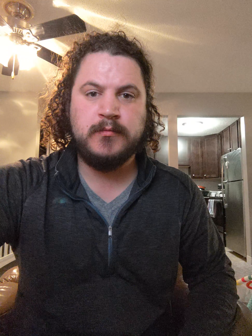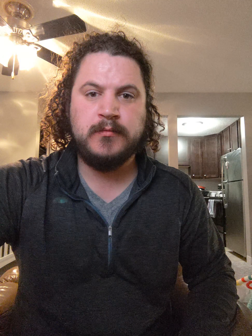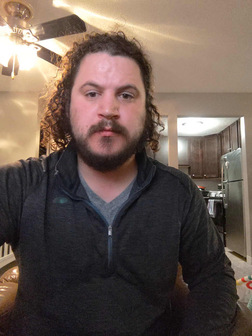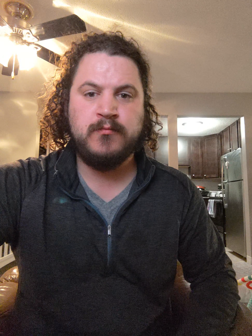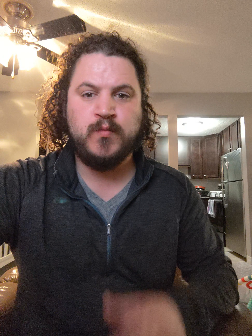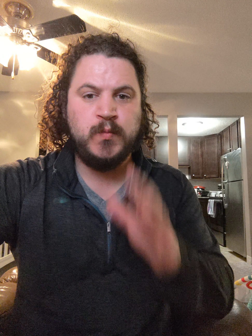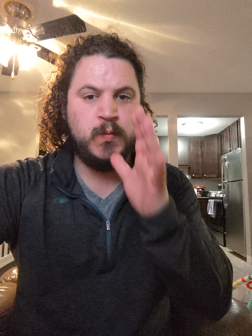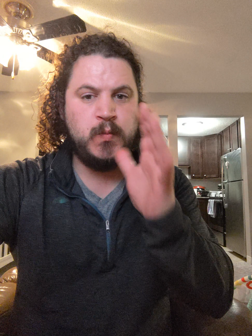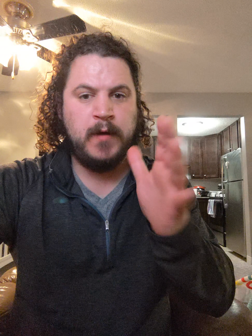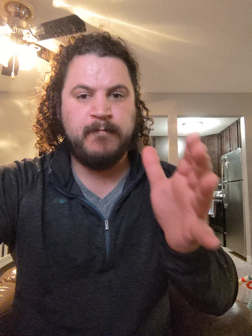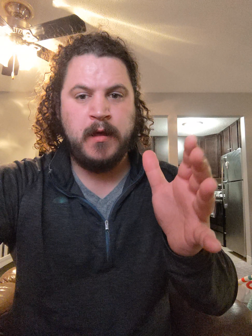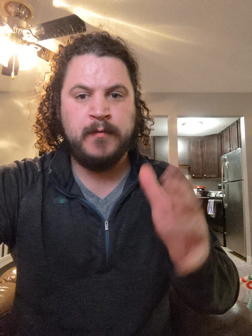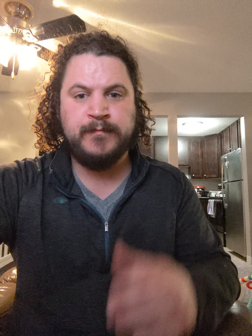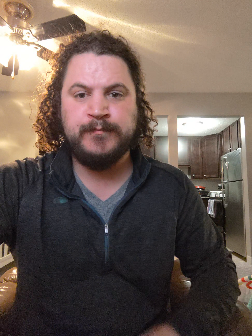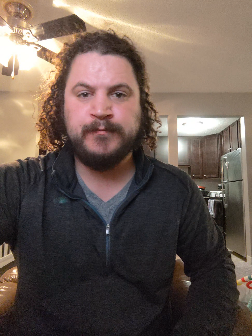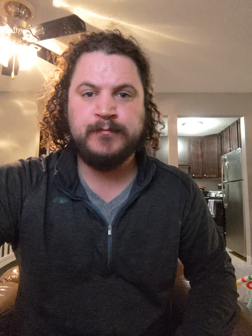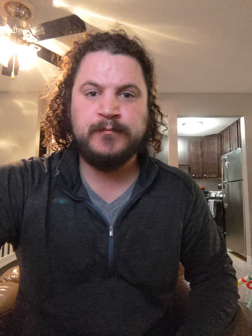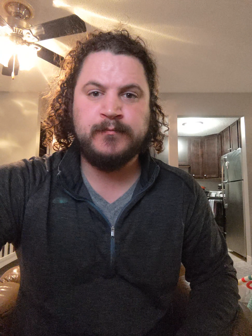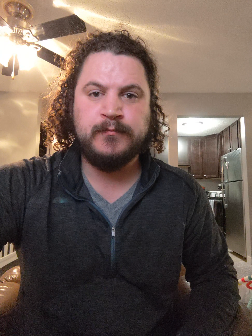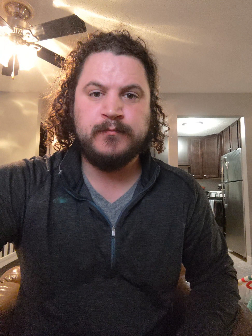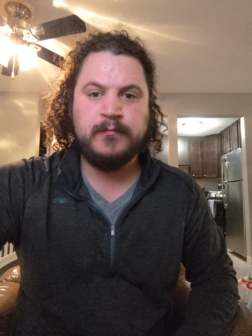grandma